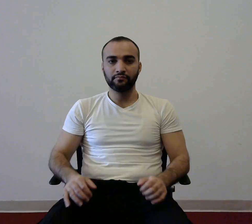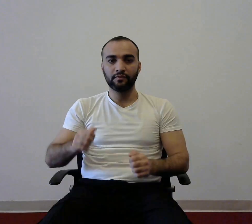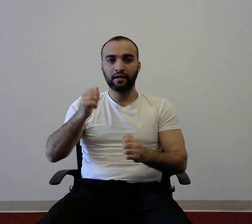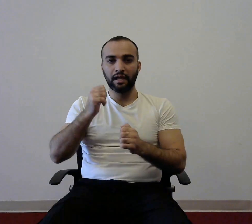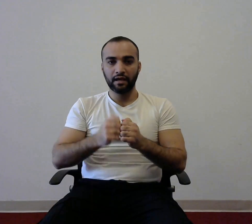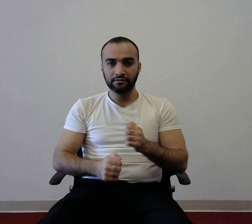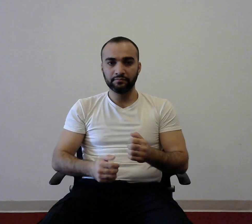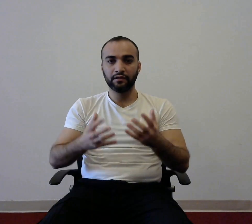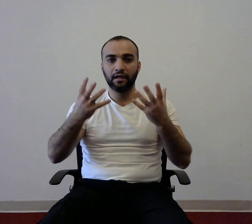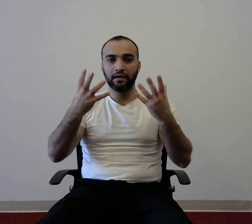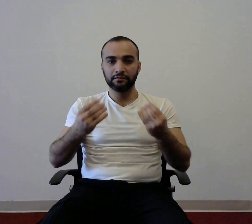hər gün